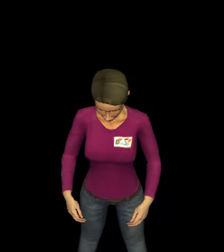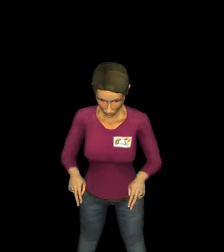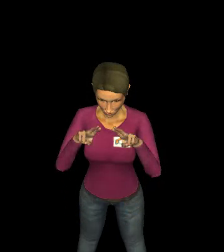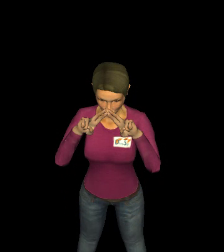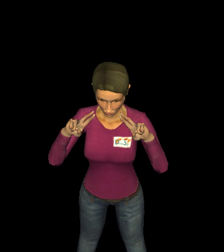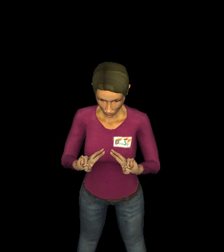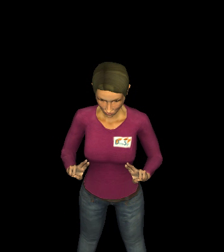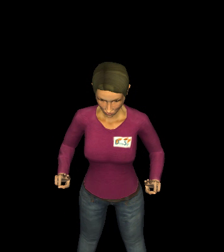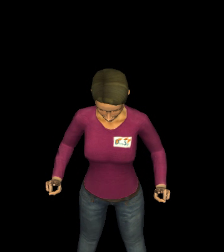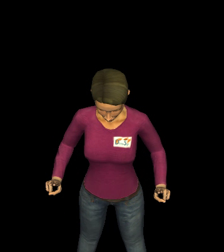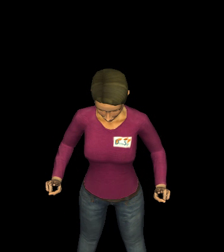دولي